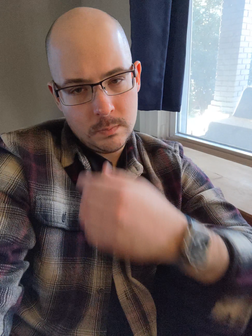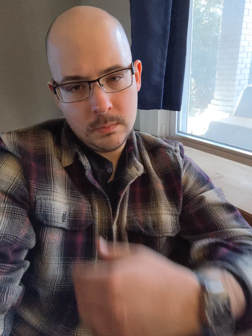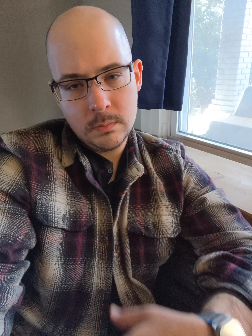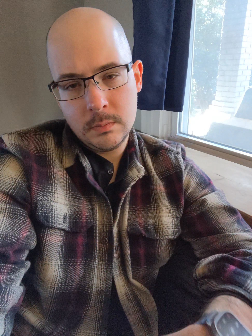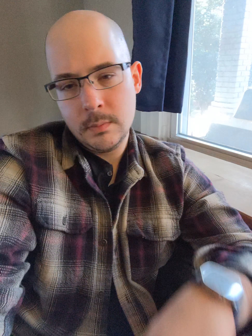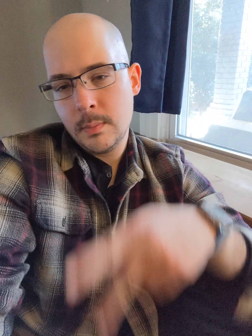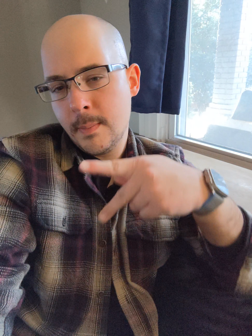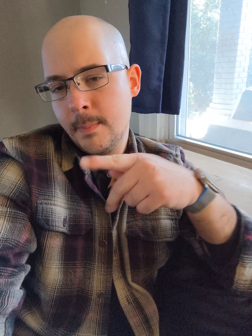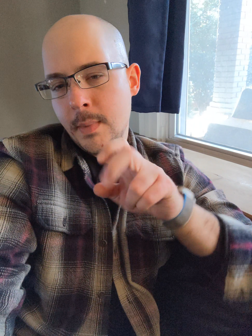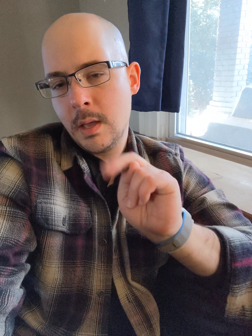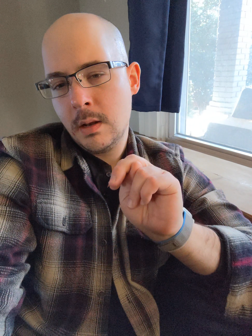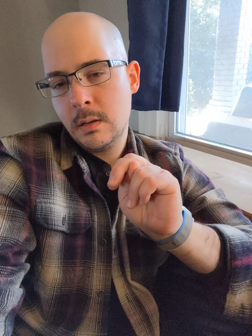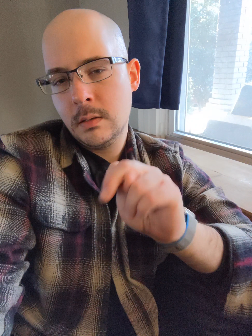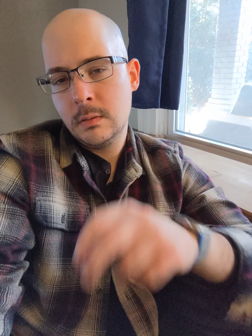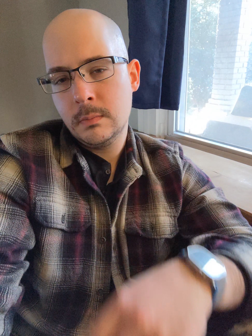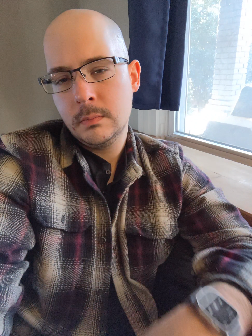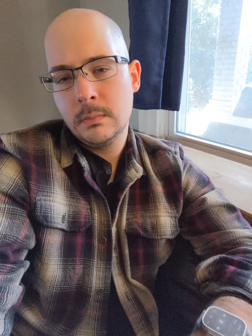pen